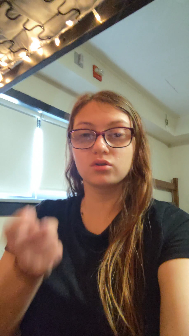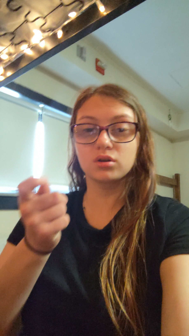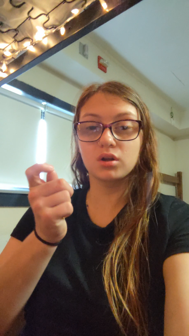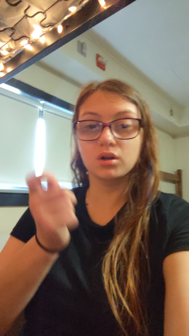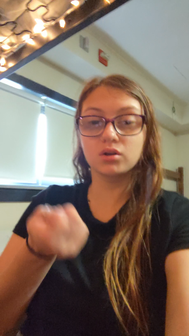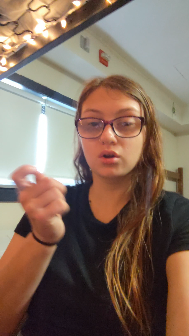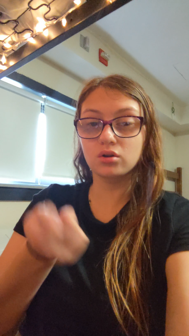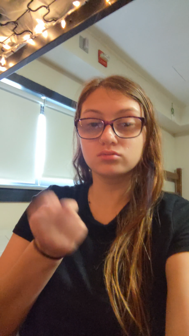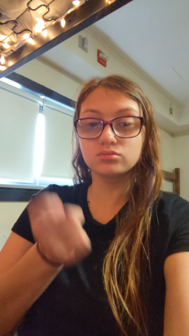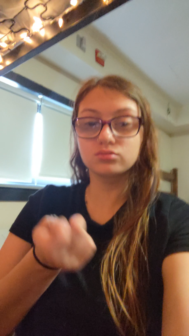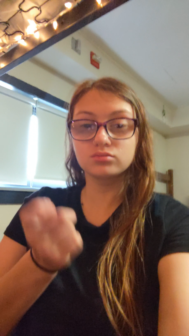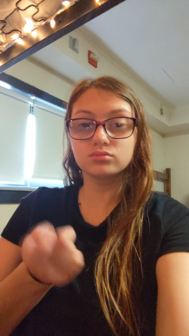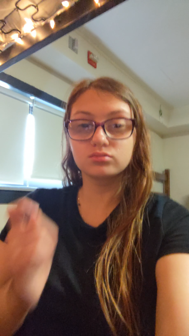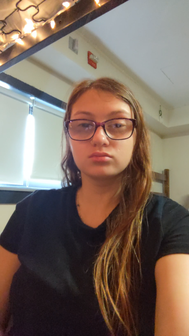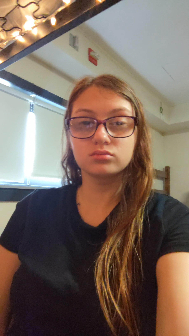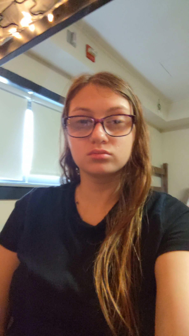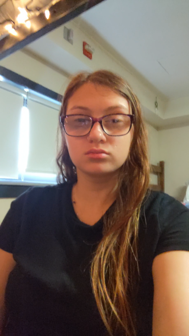cart